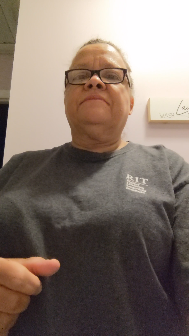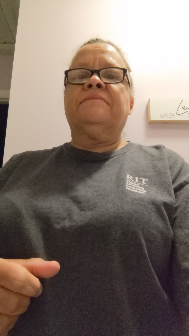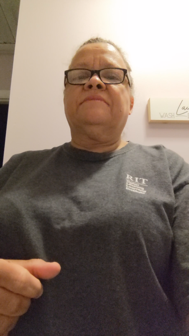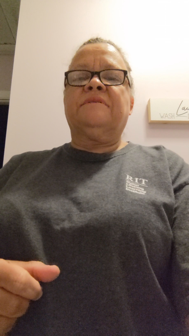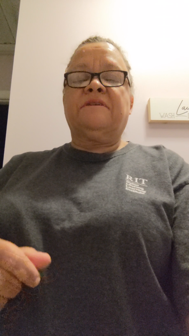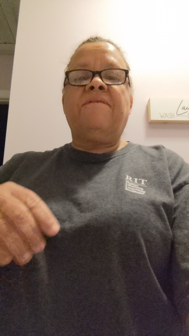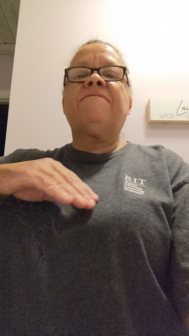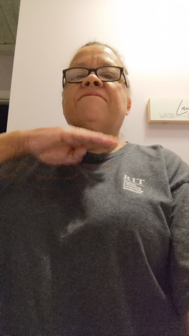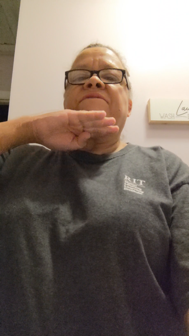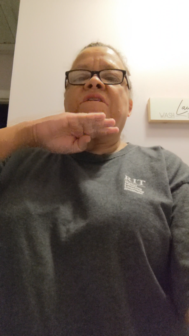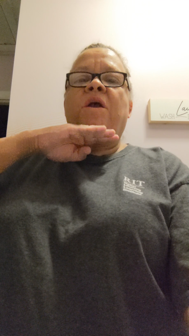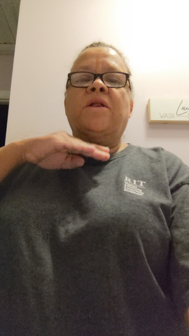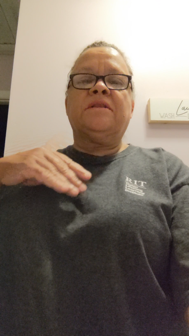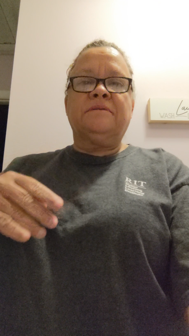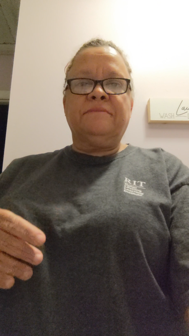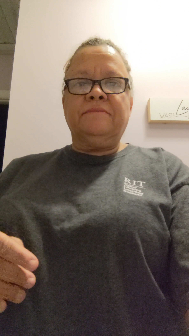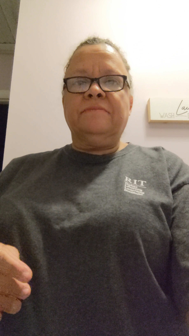full